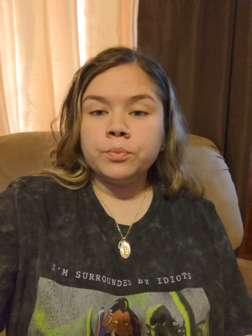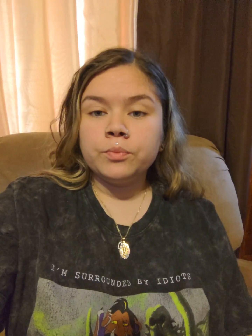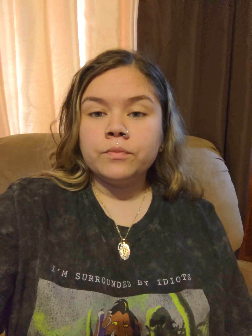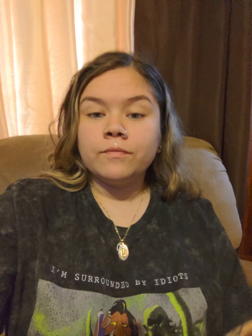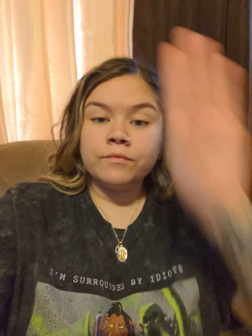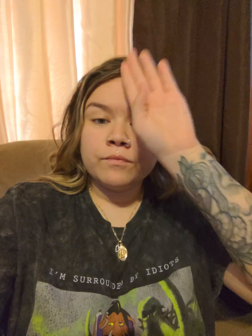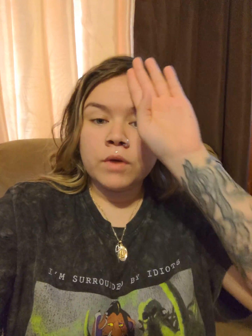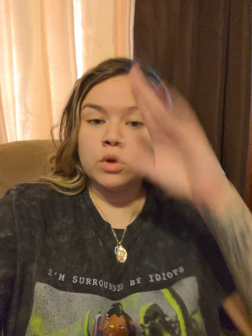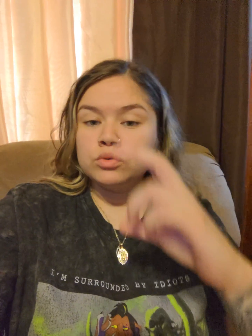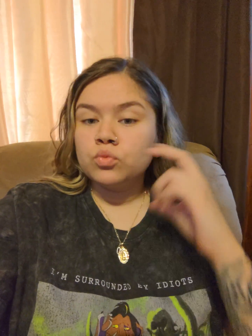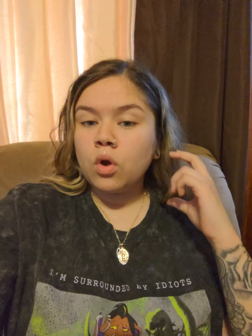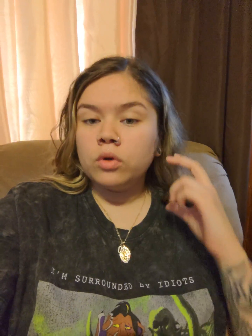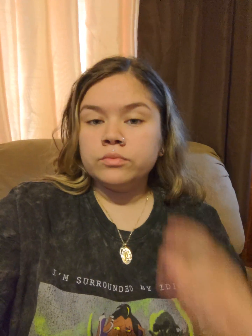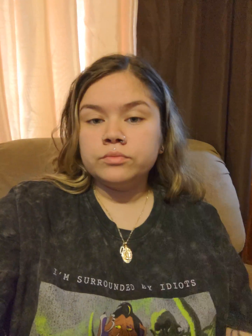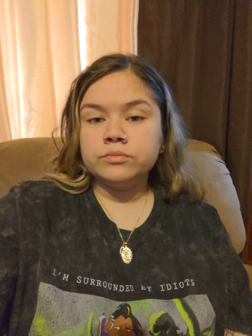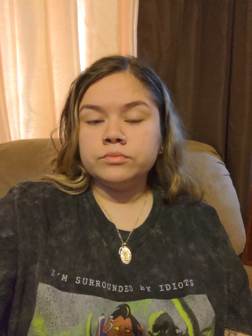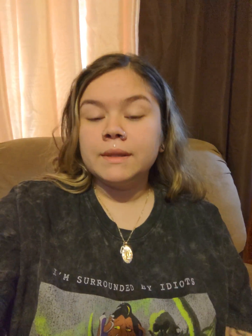fire truck